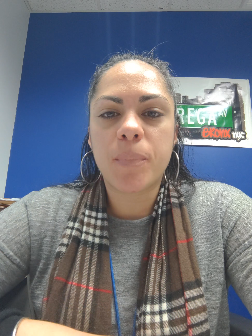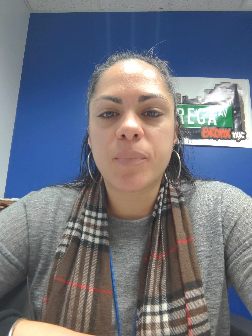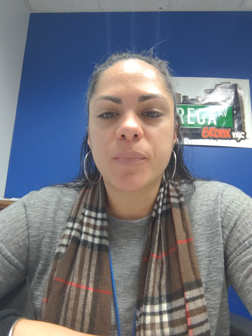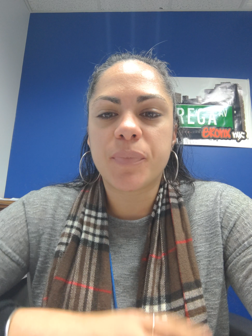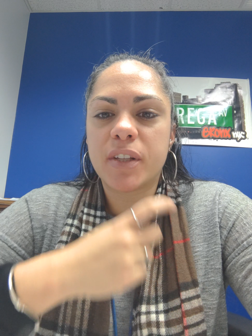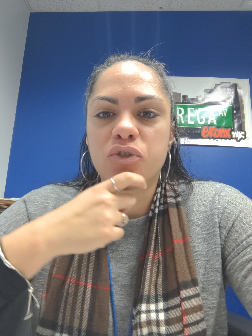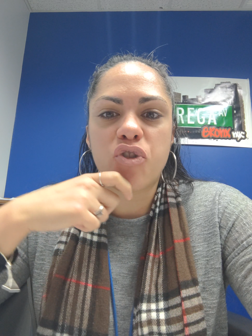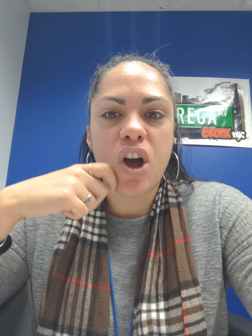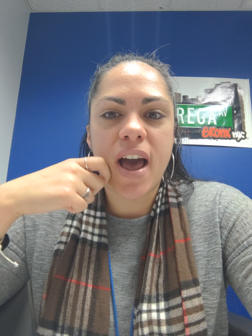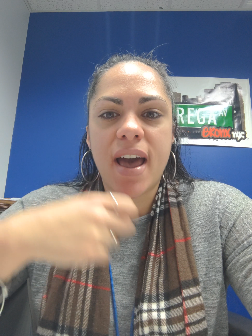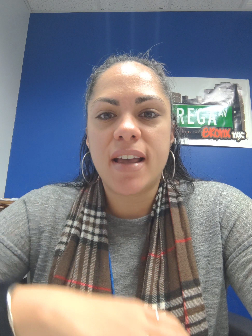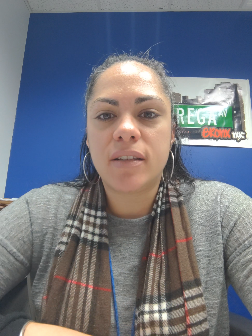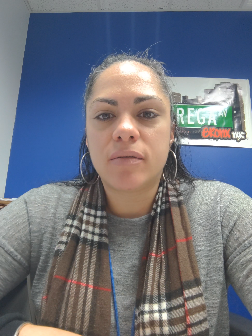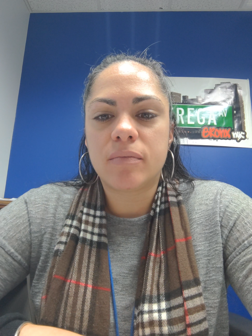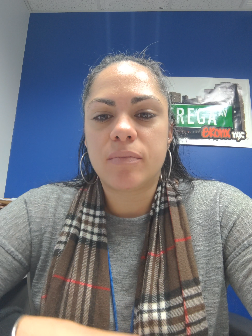dry